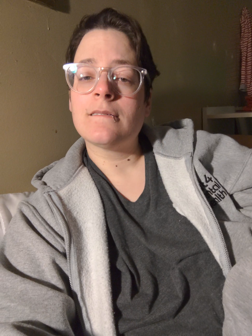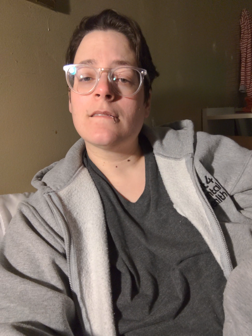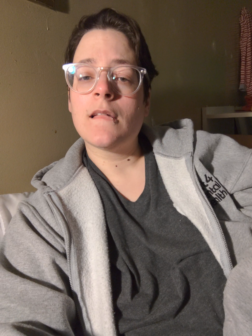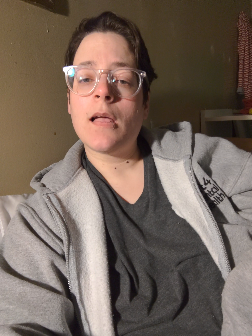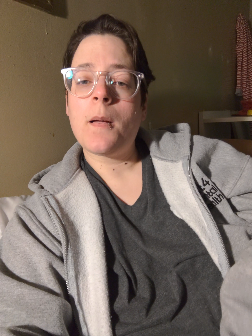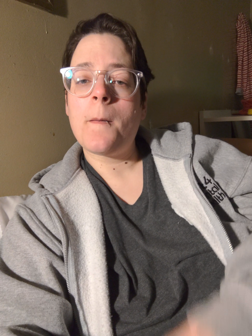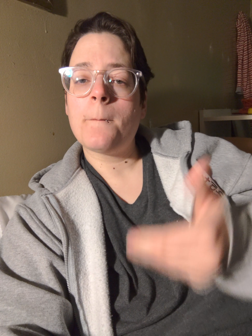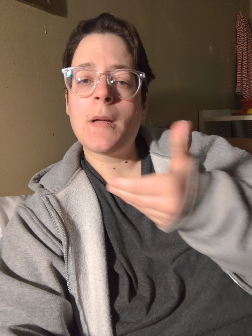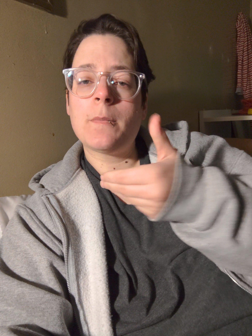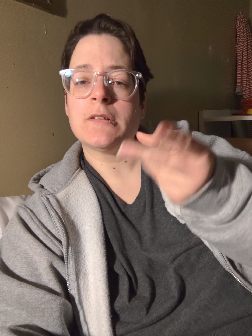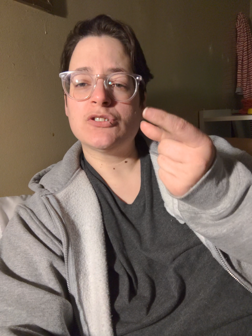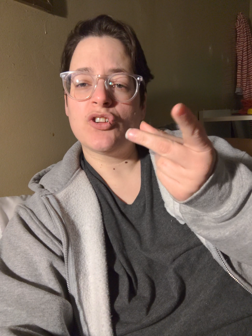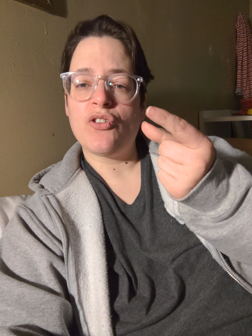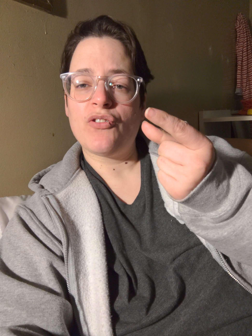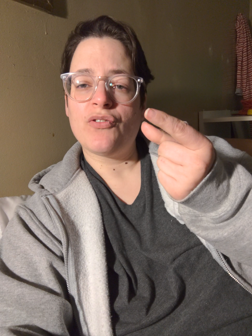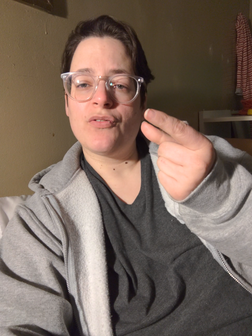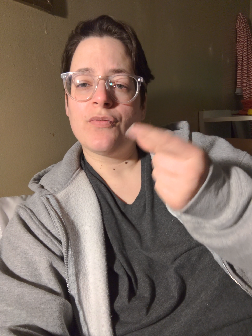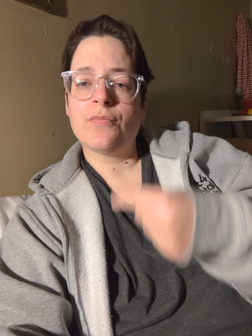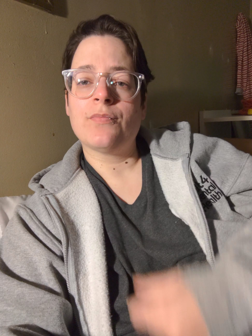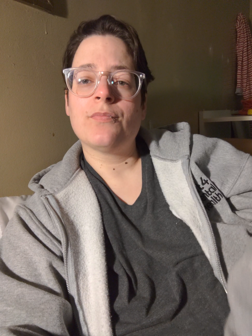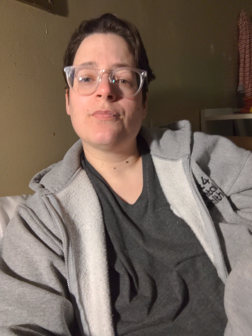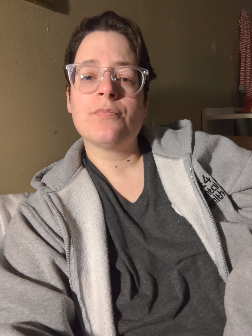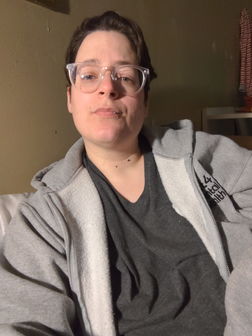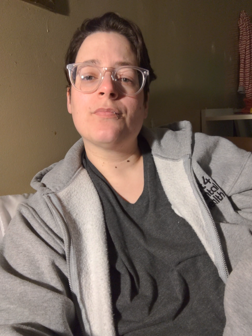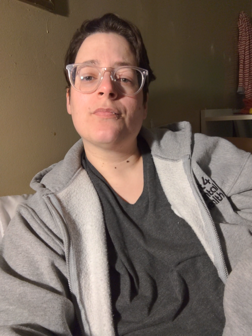puppy